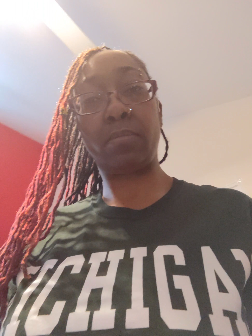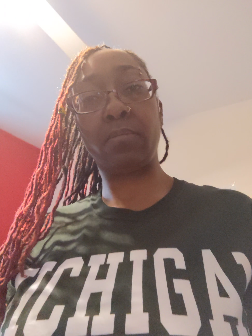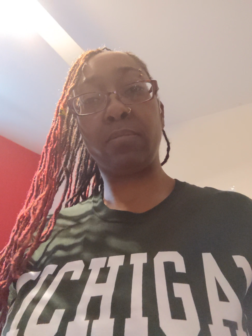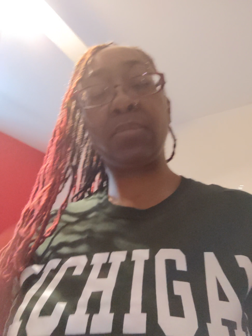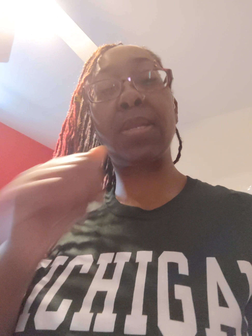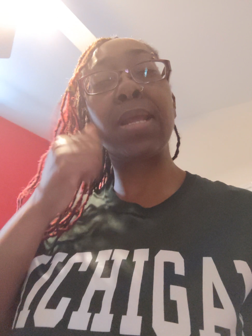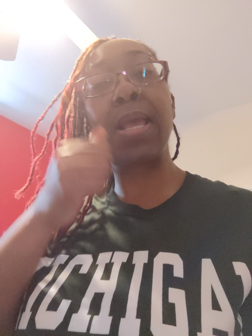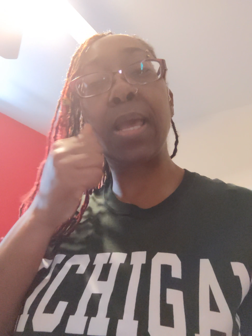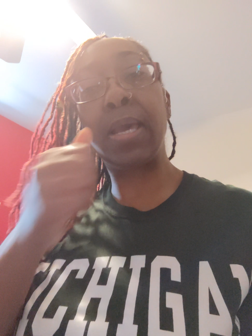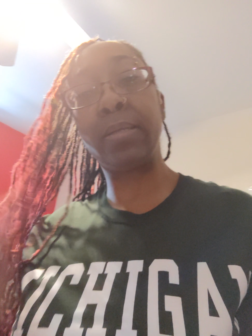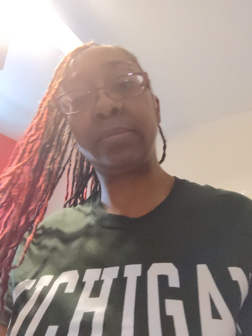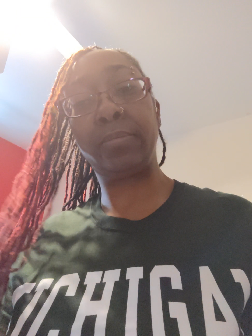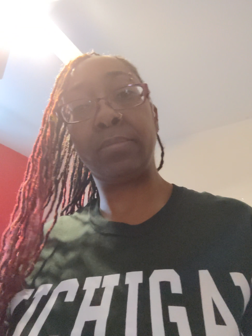aunt